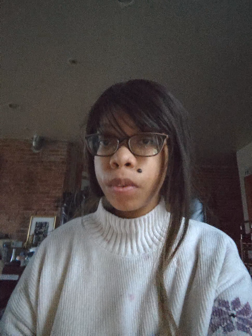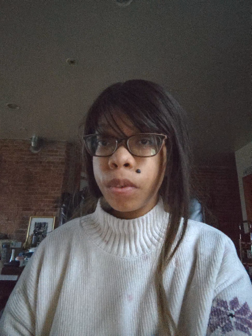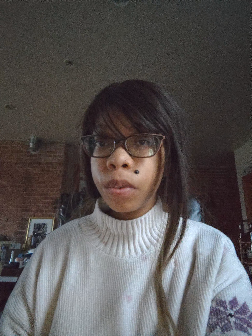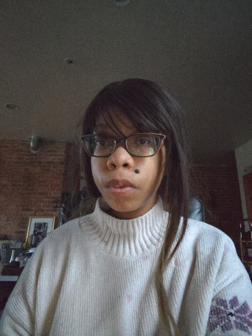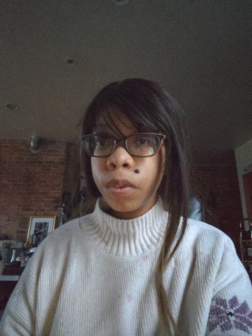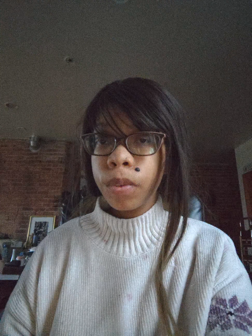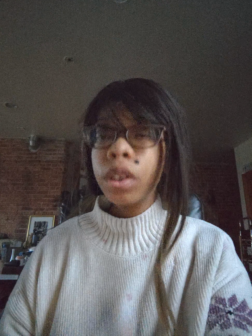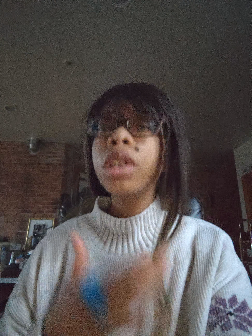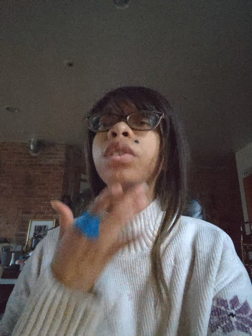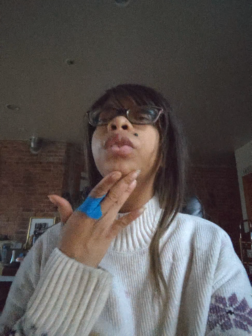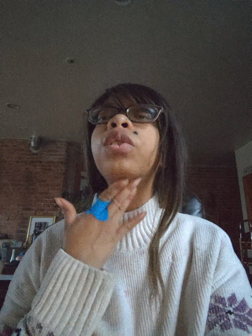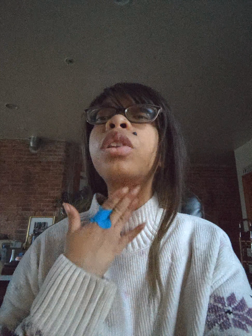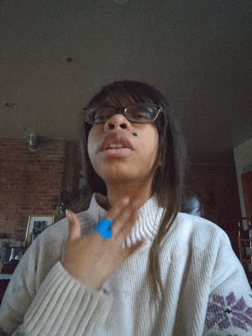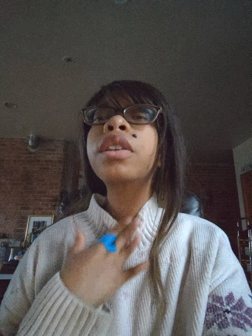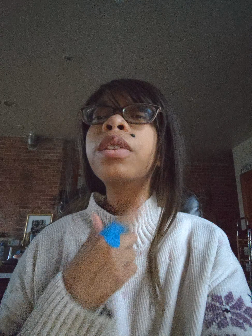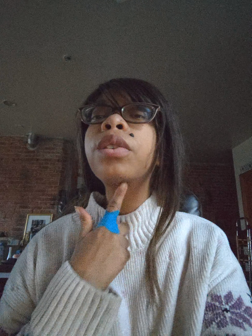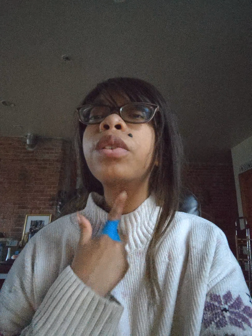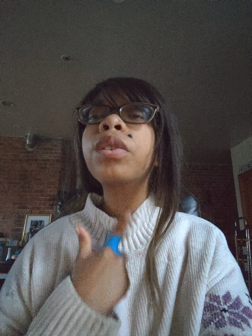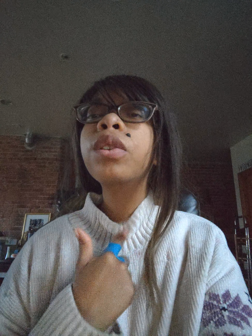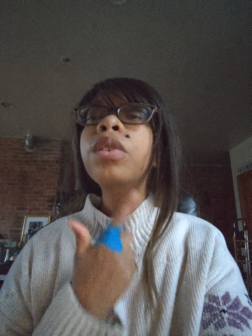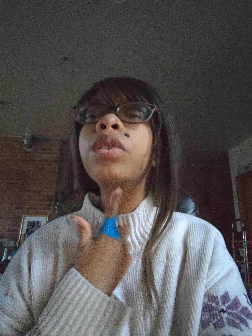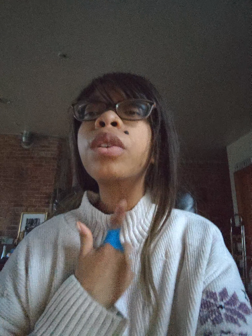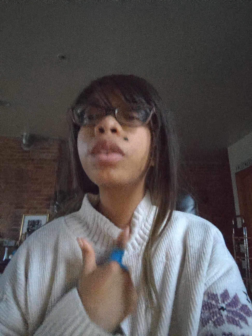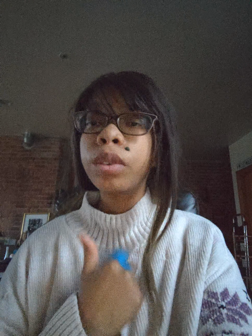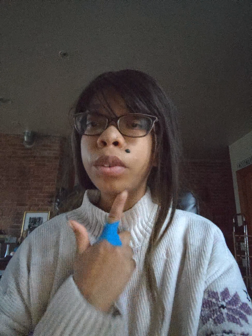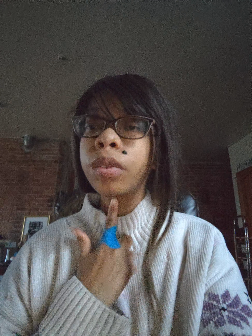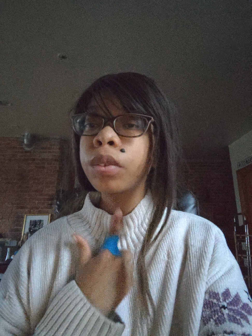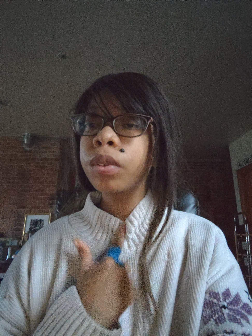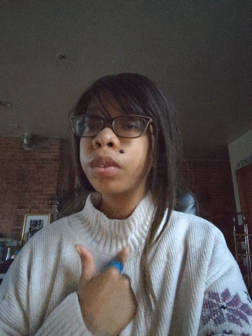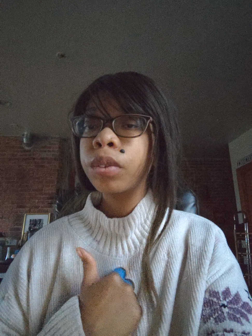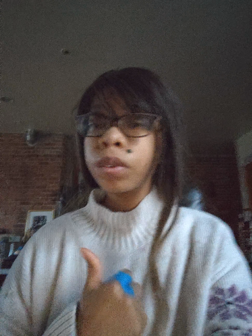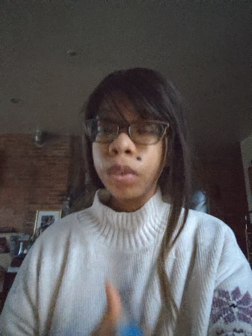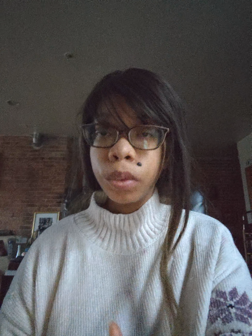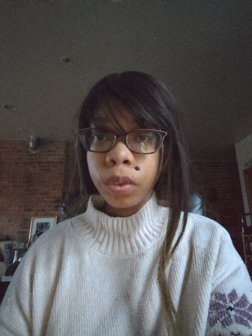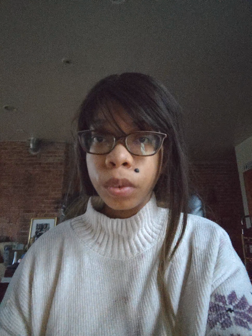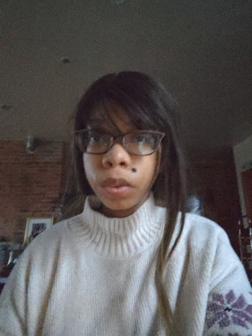thirsty